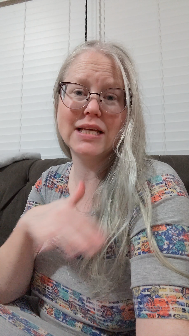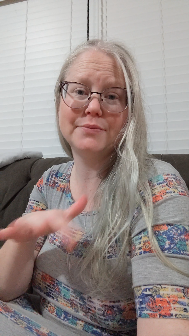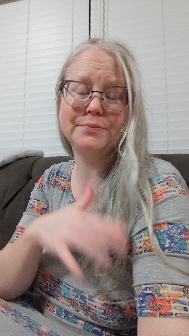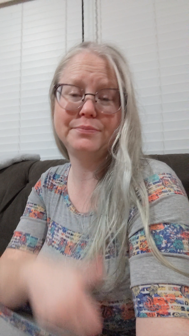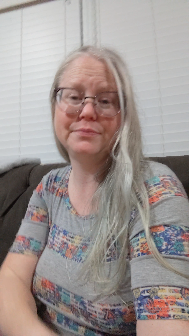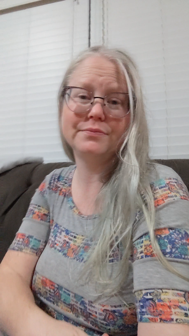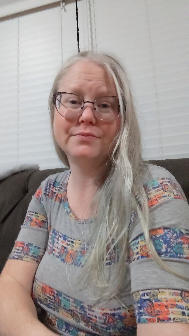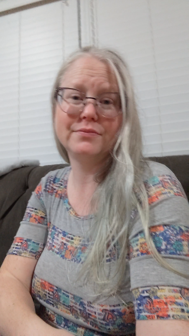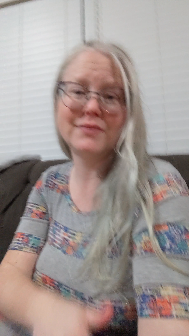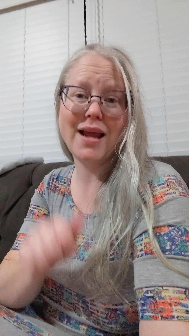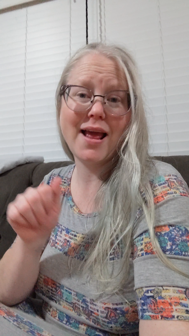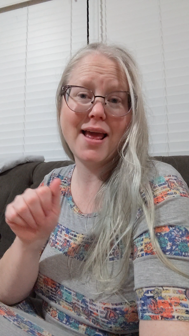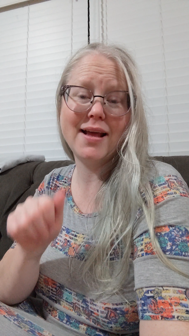a